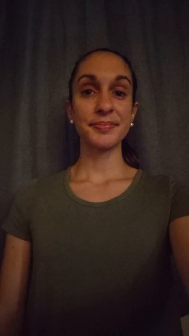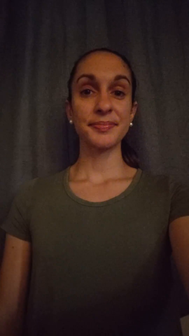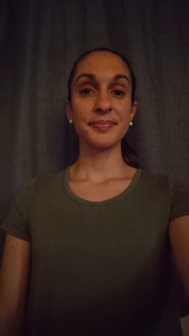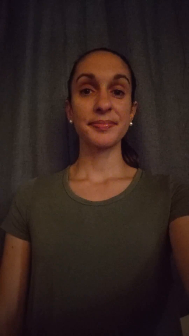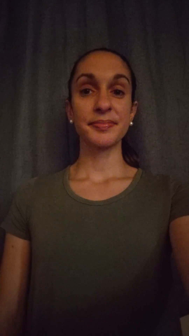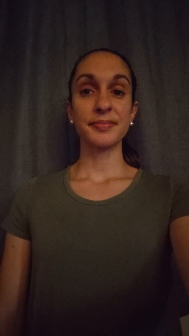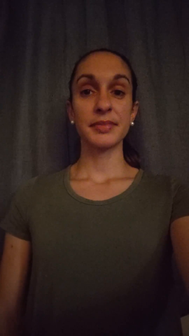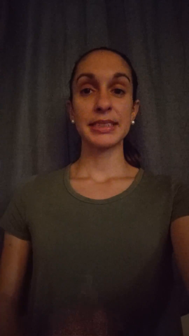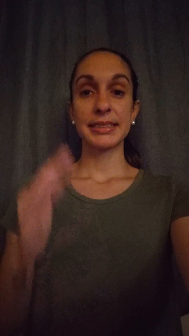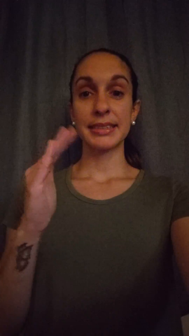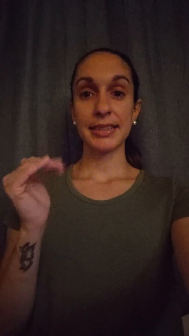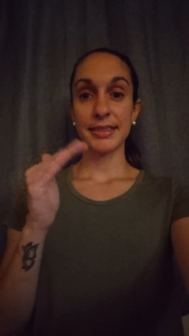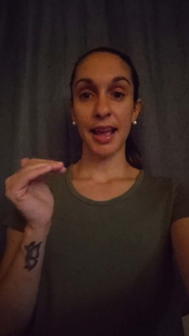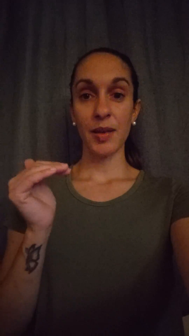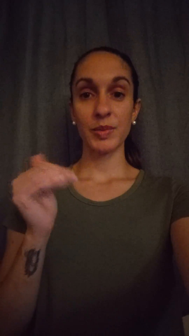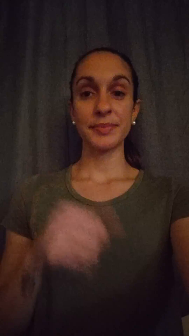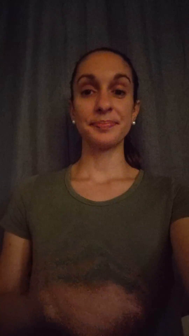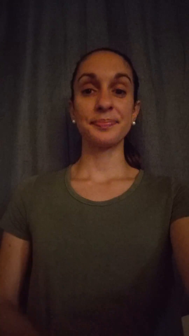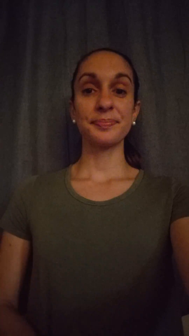downtown